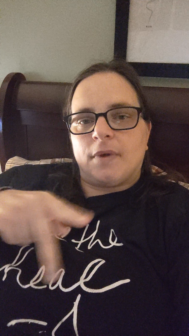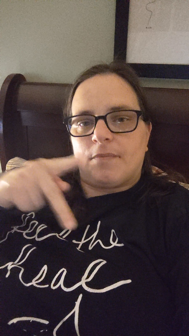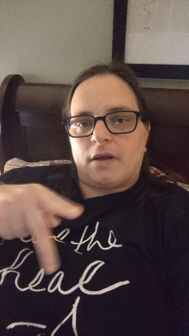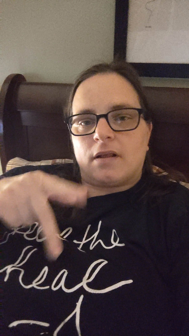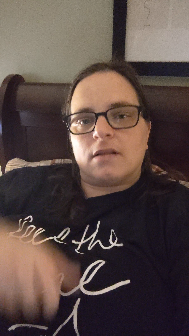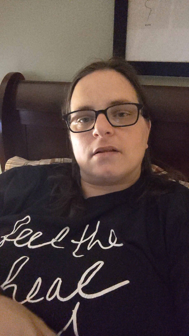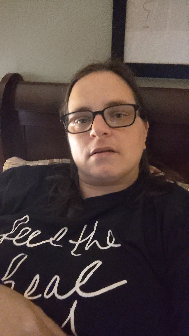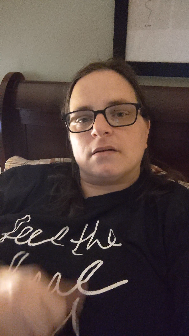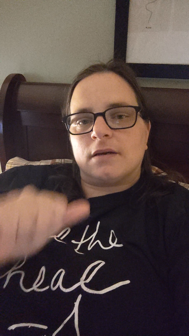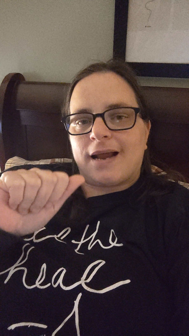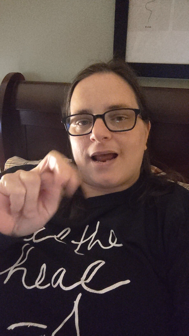an